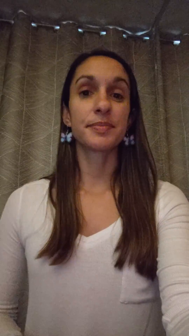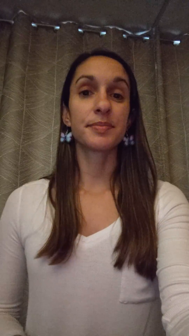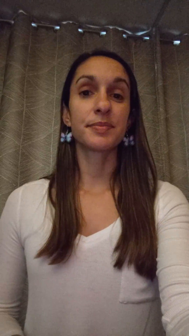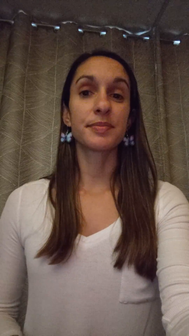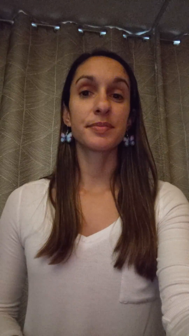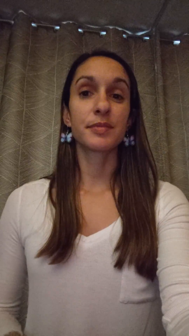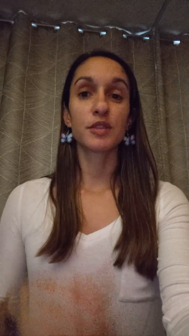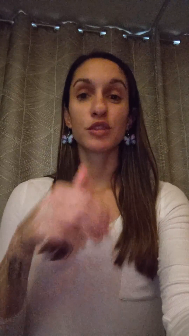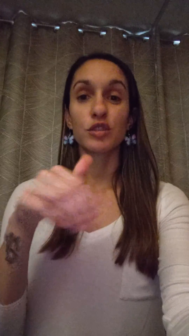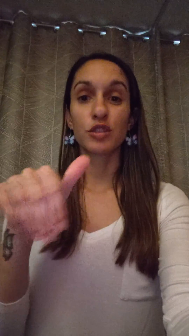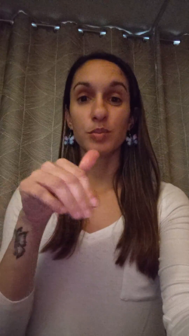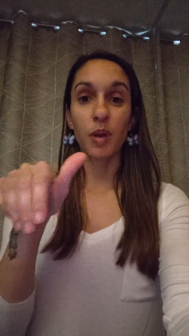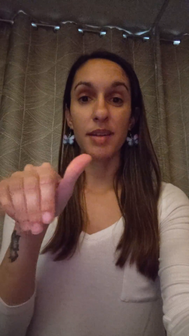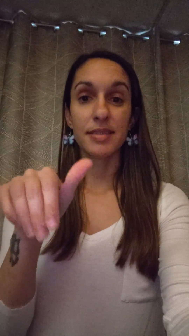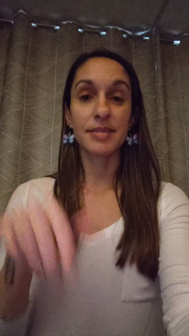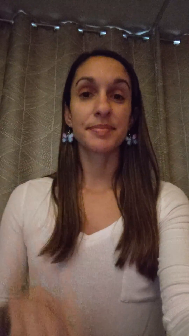shorts